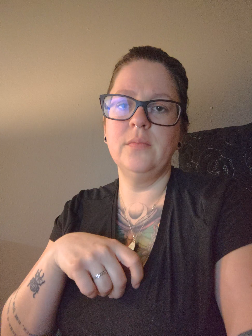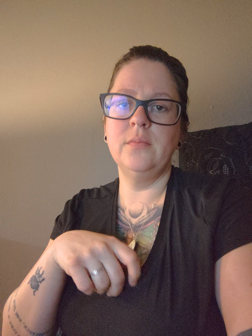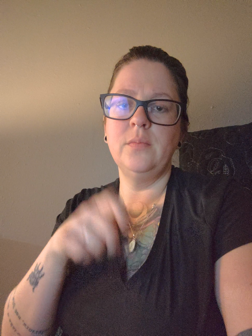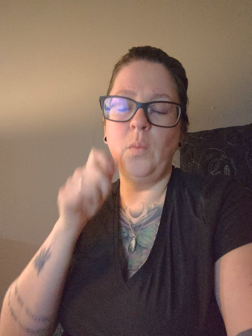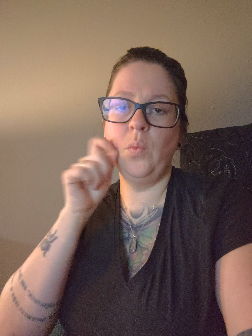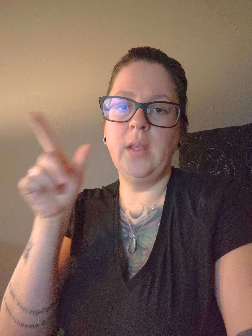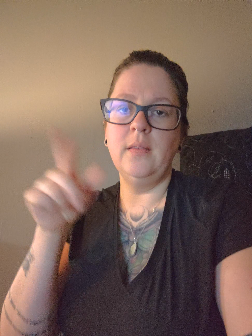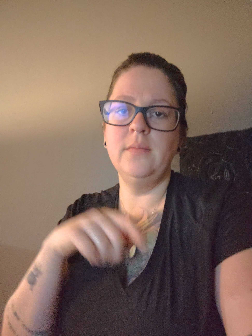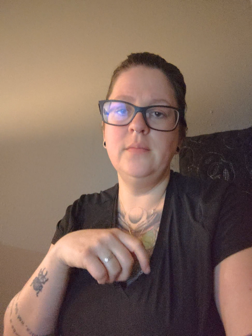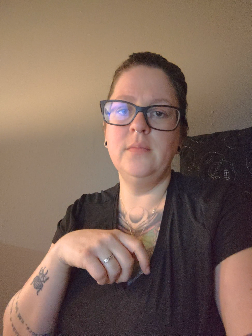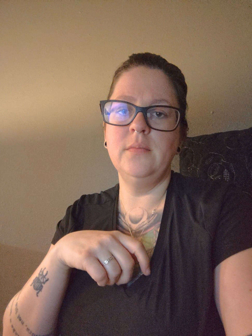awake